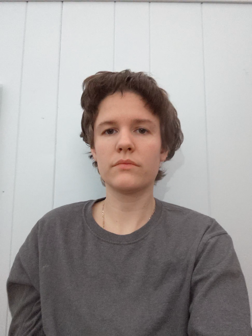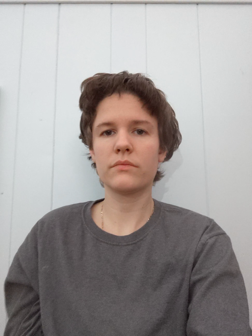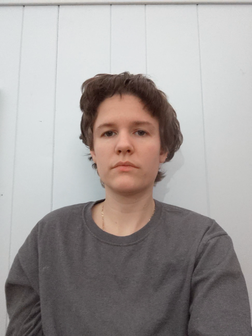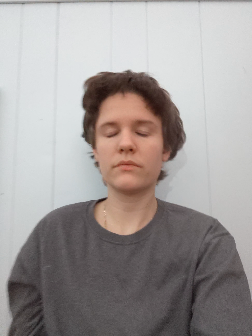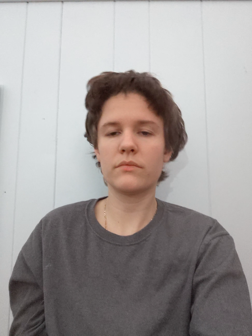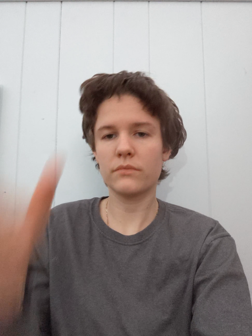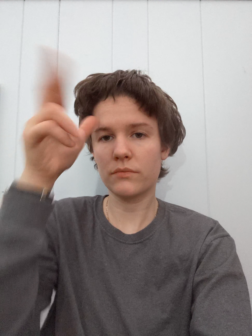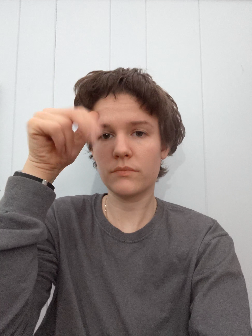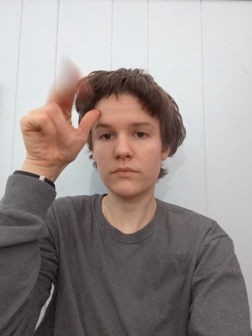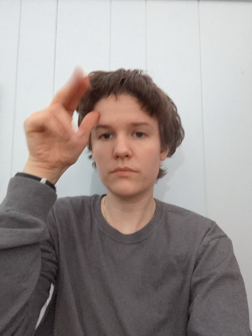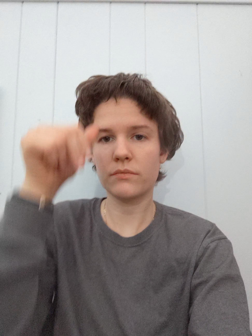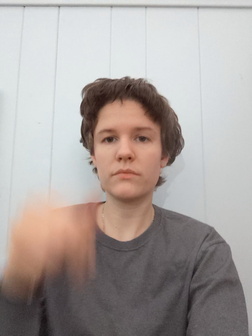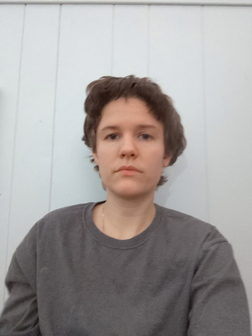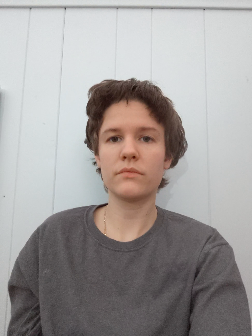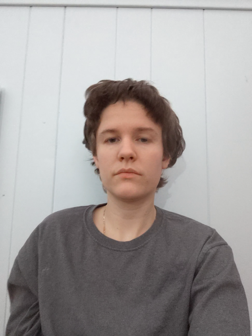horse